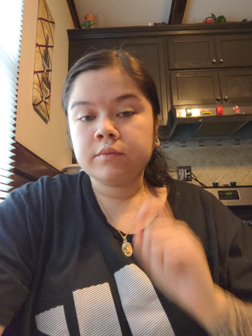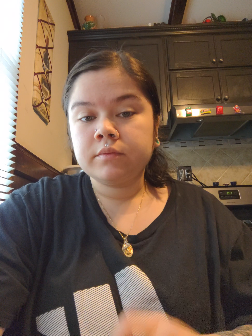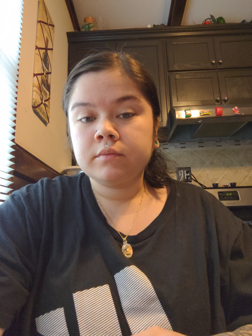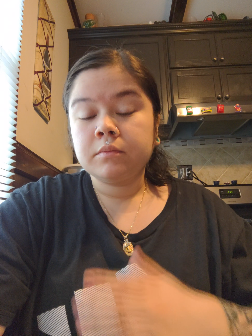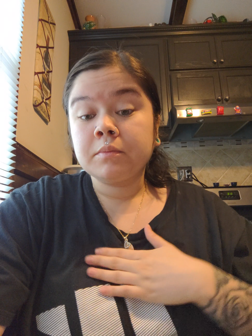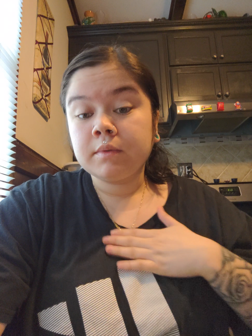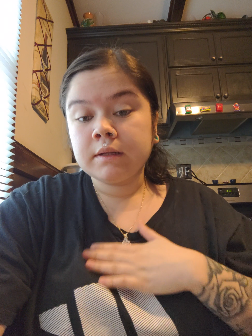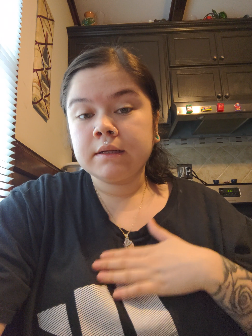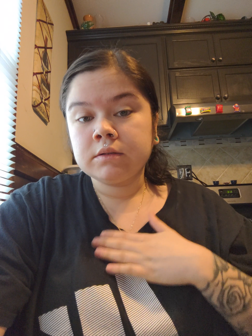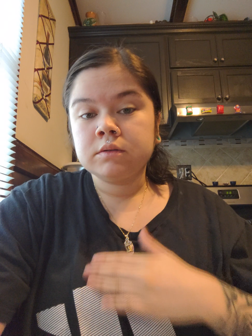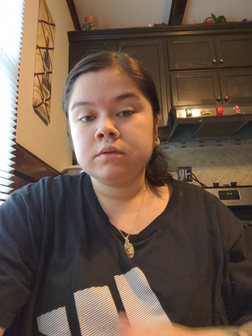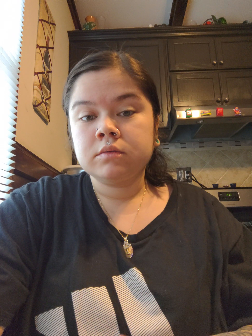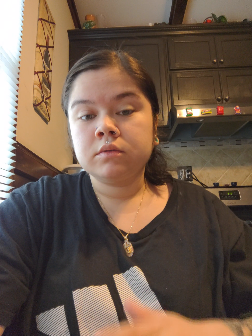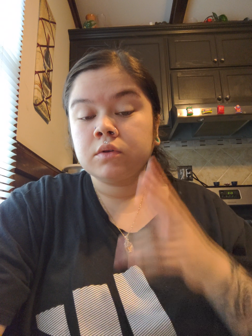please